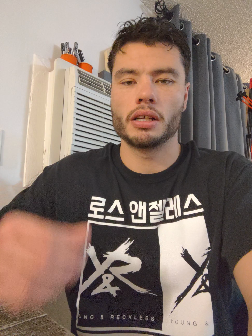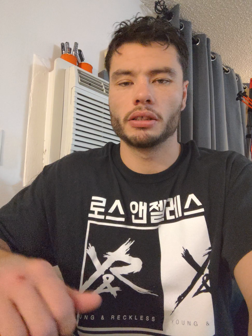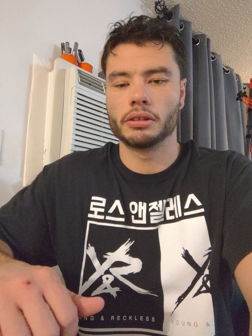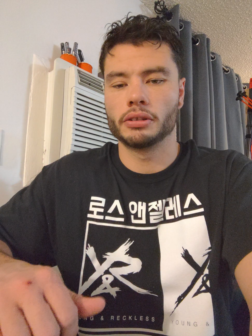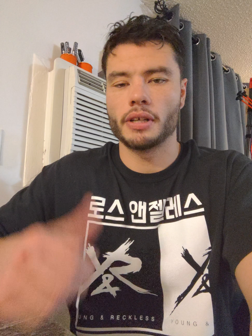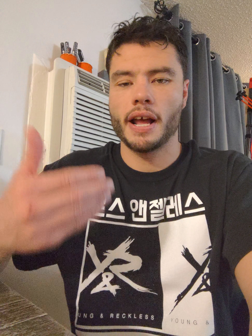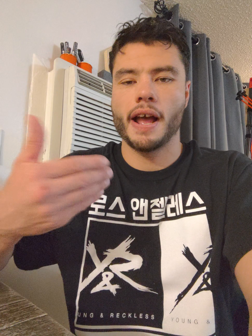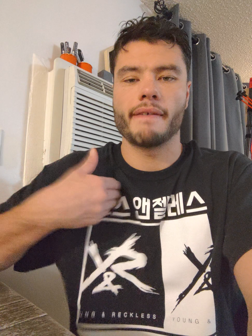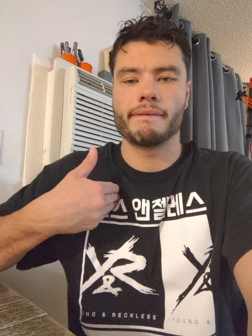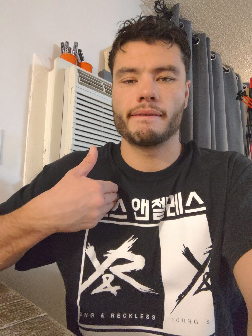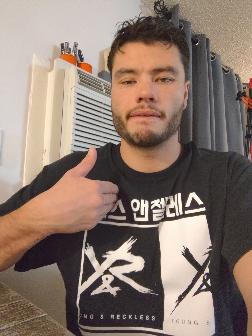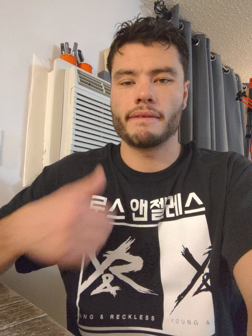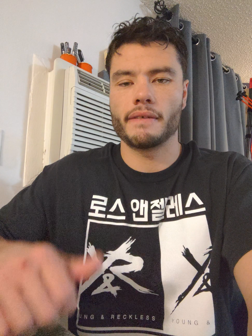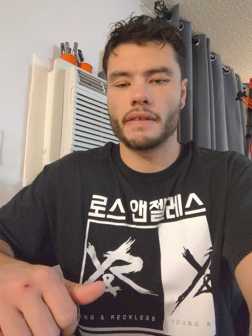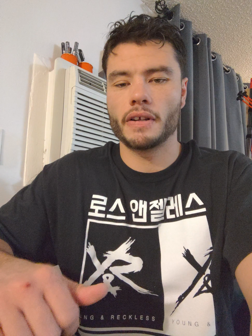have